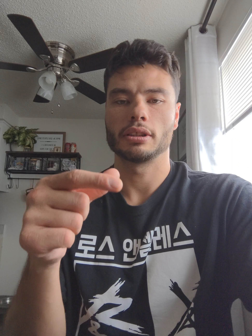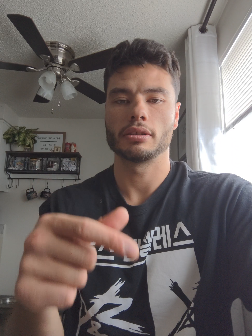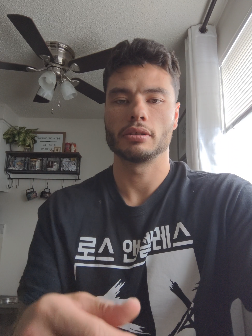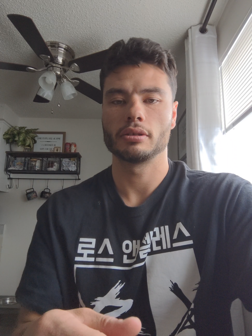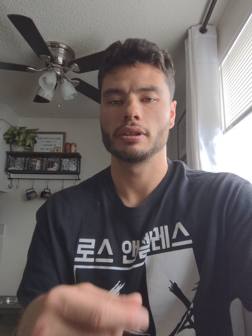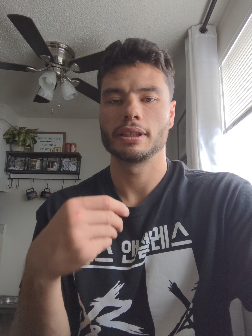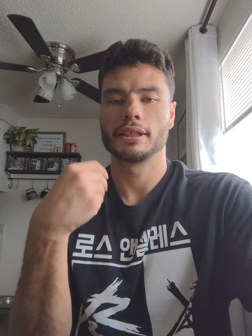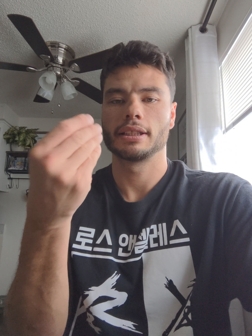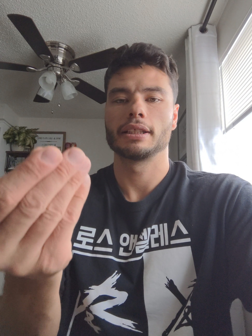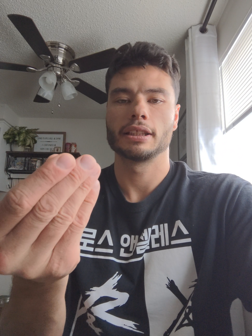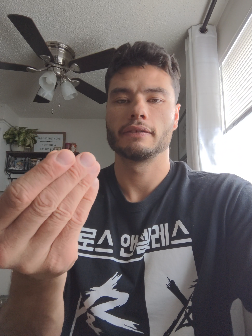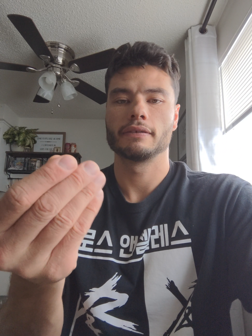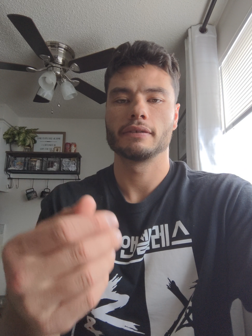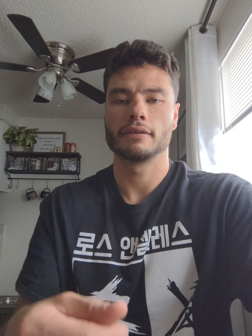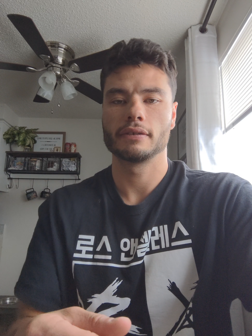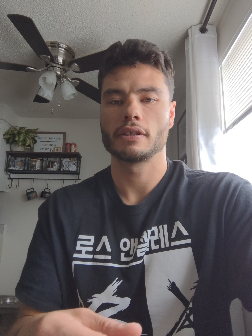give